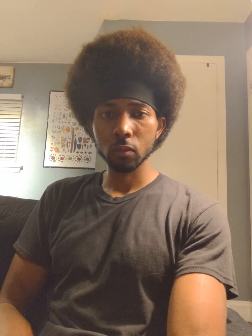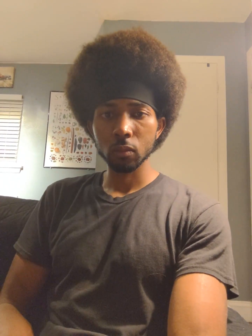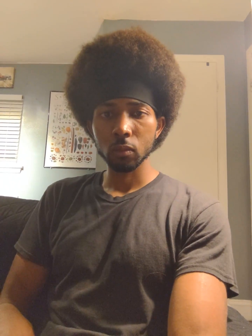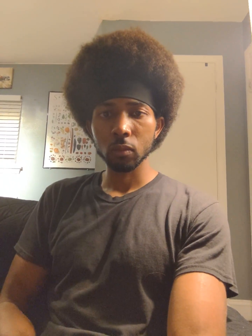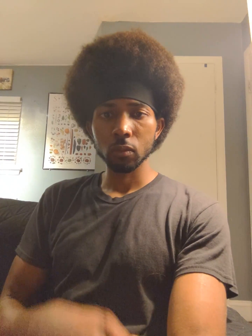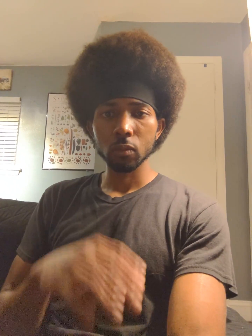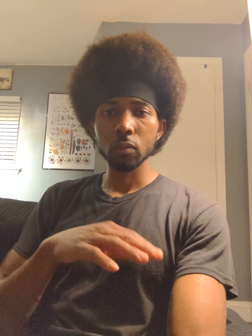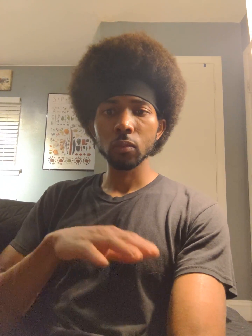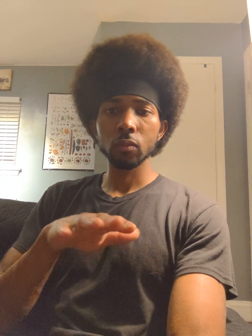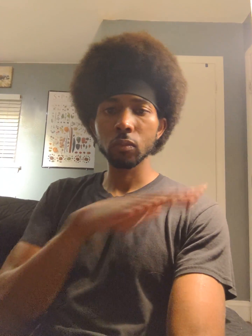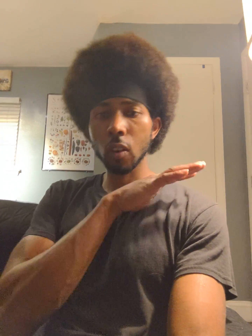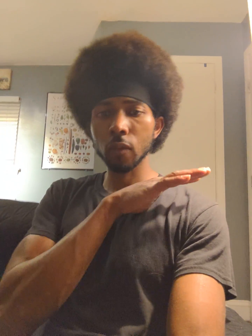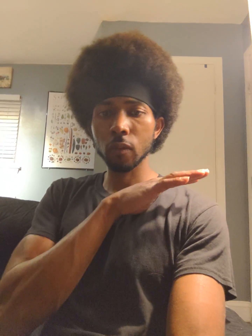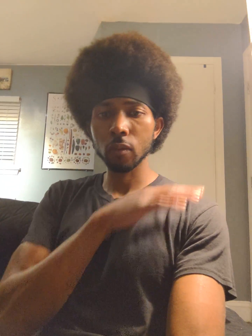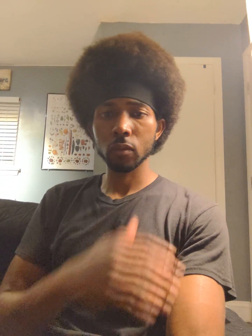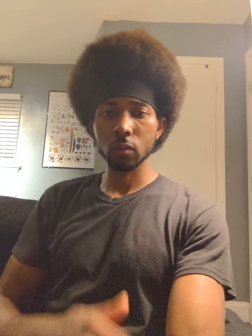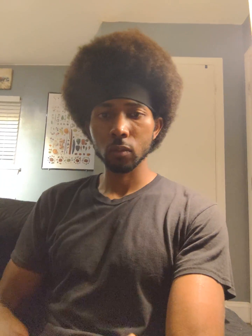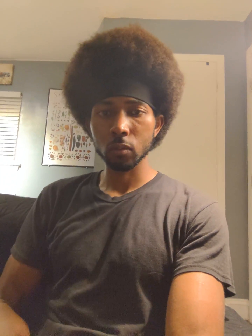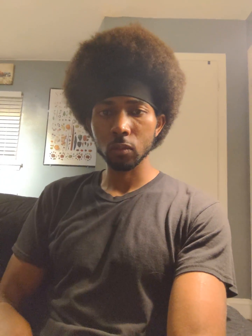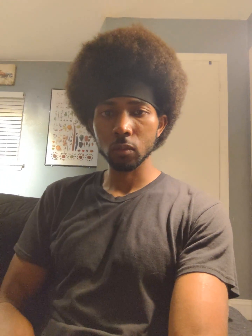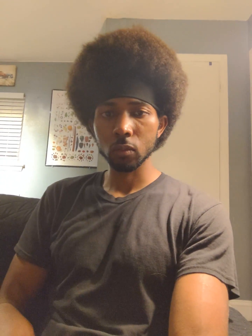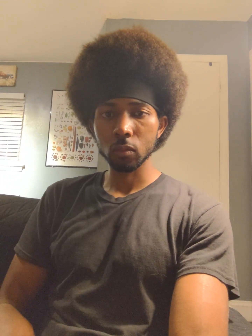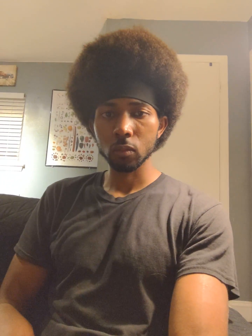full